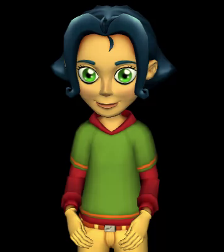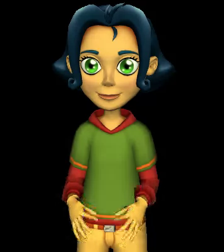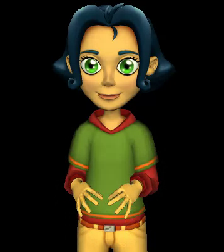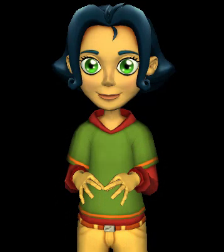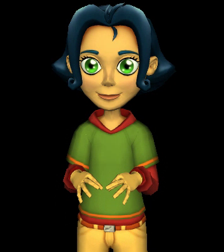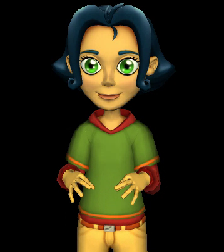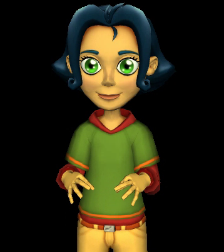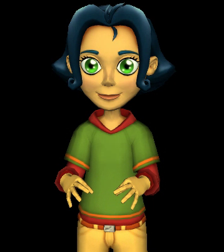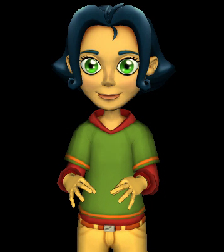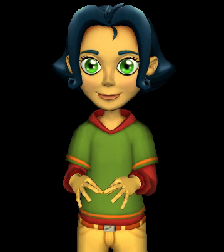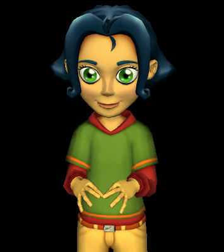غرفة